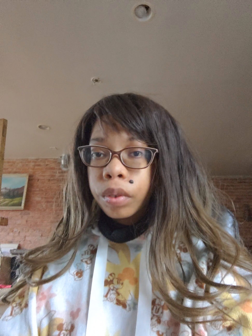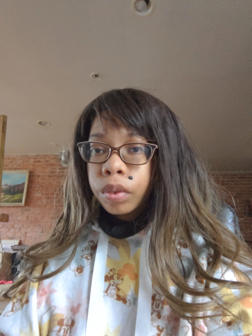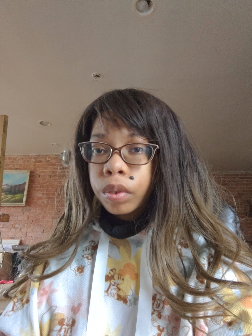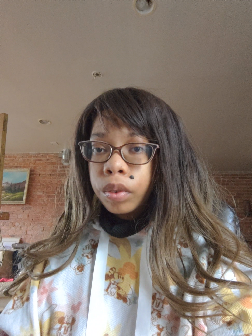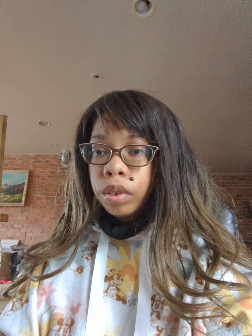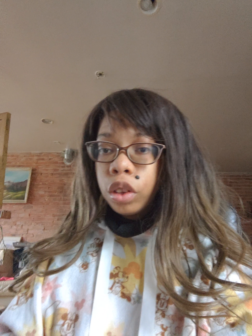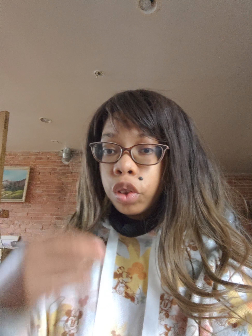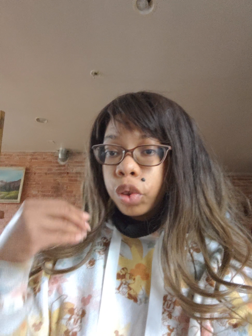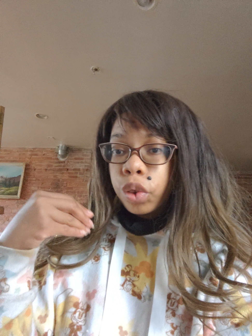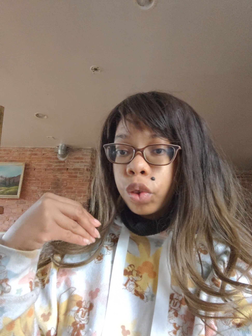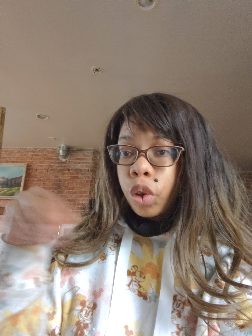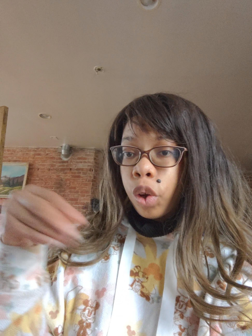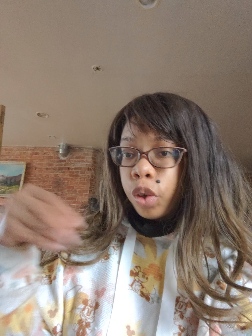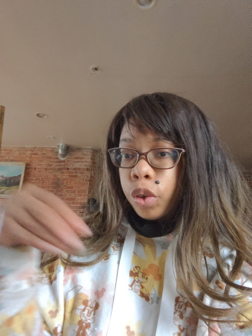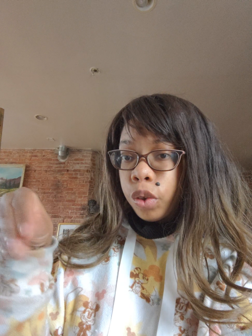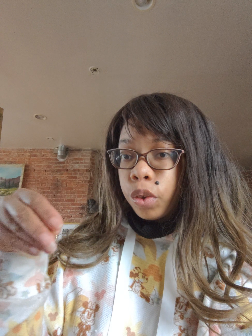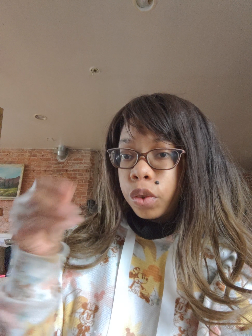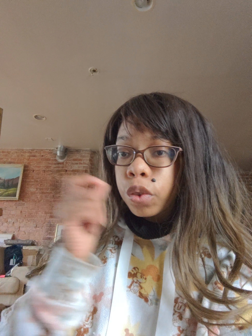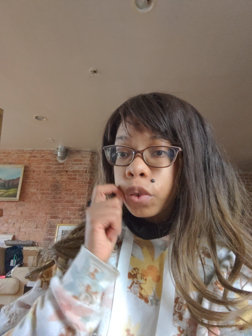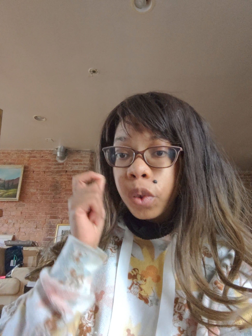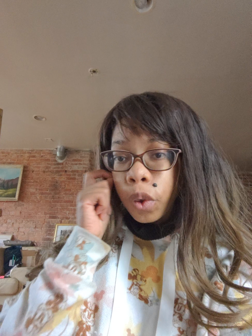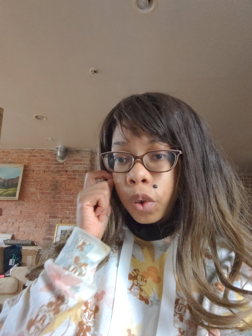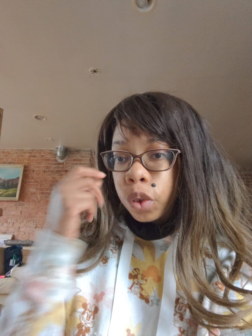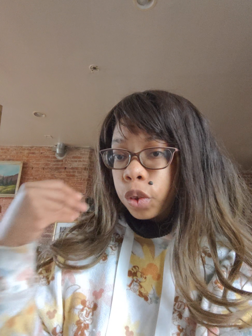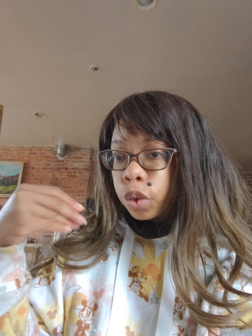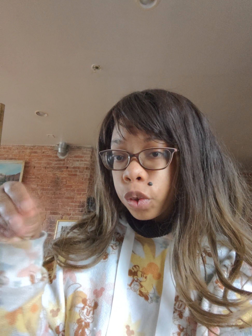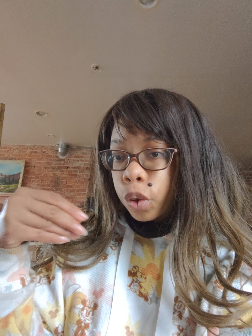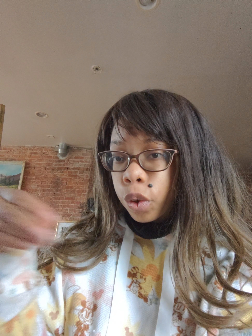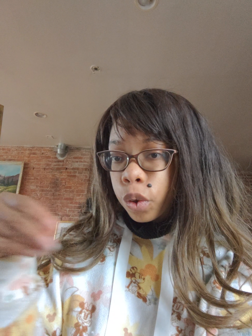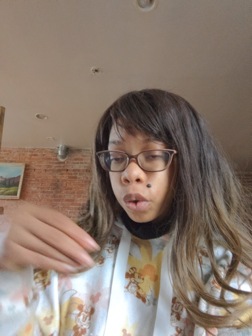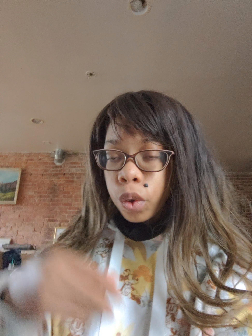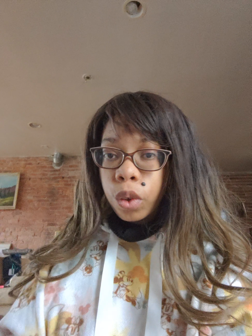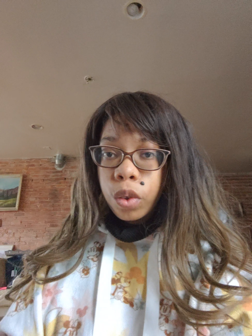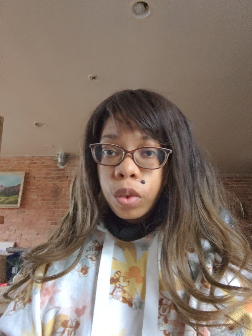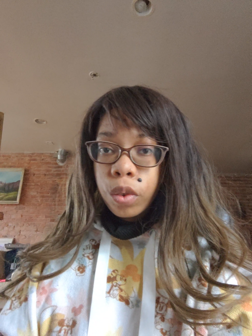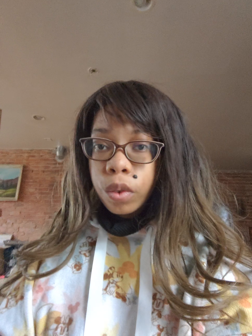store